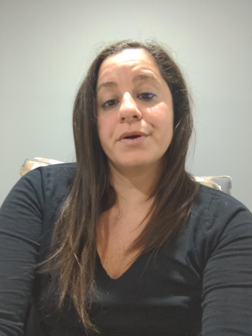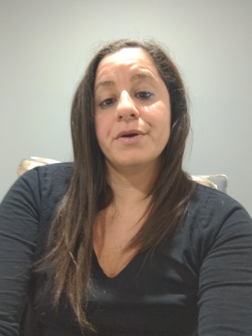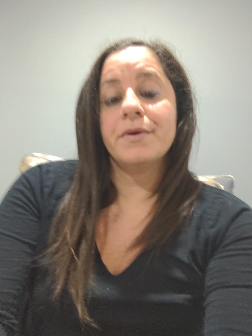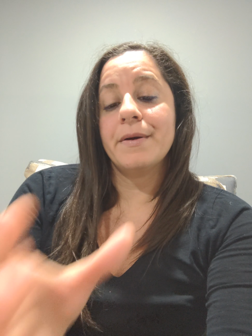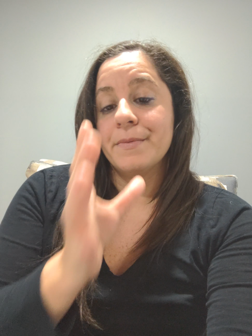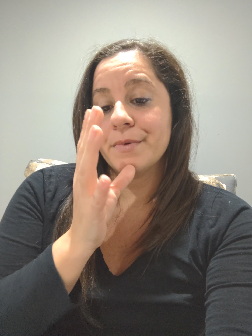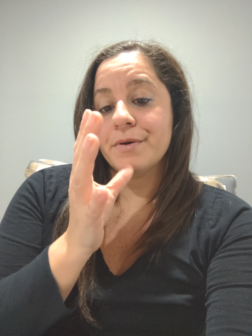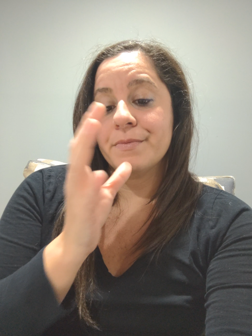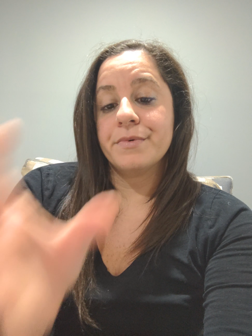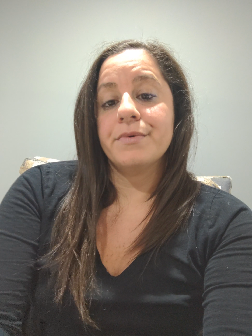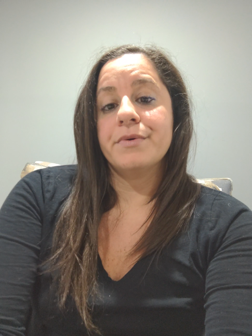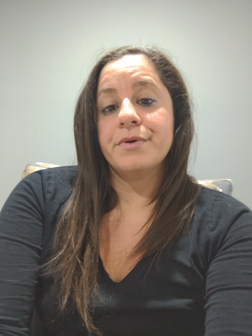mom